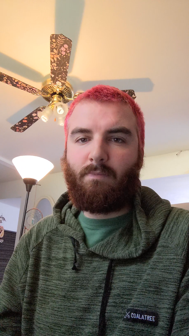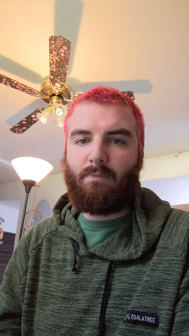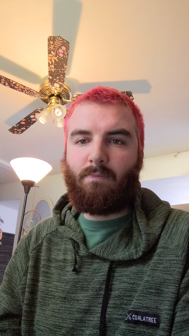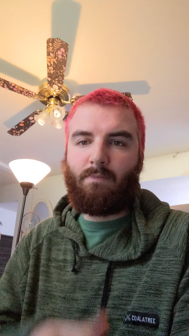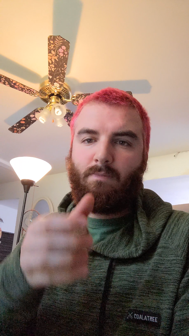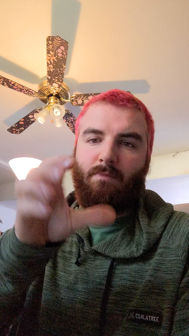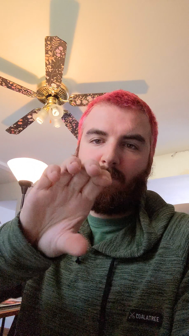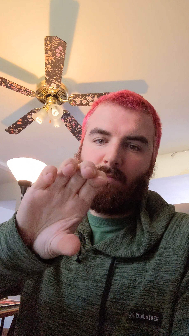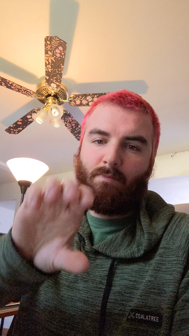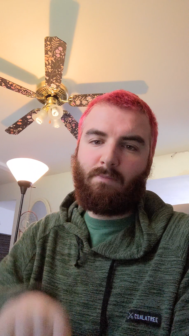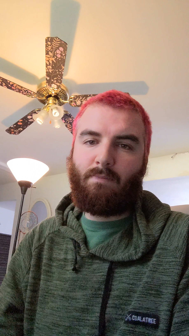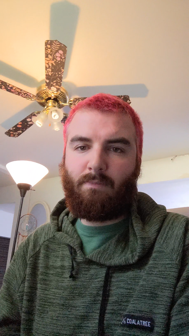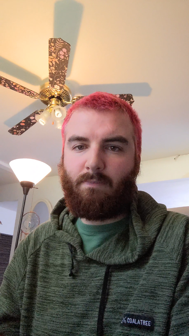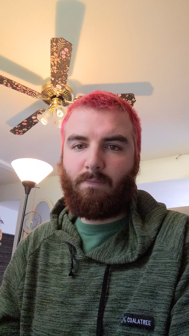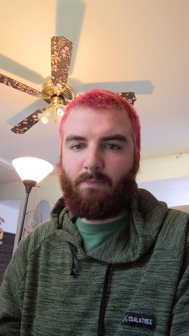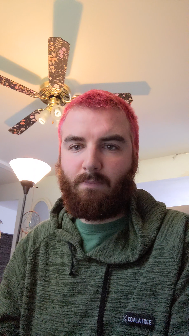pour